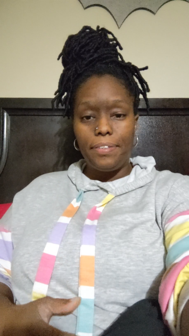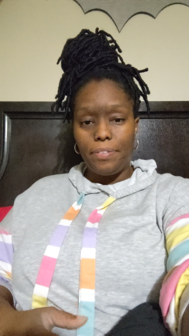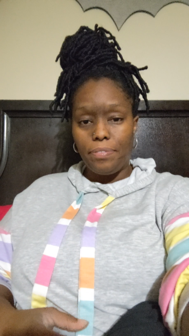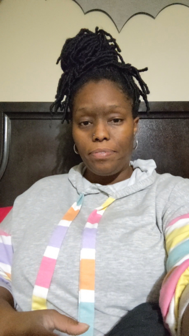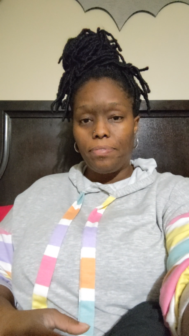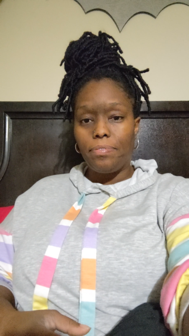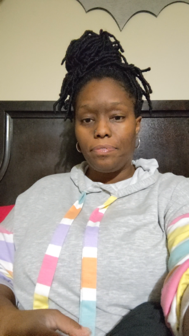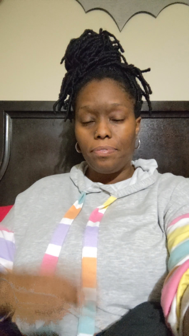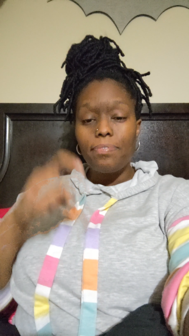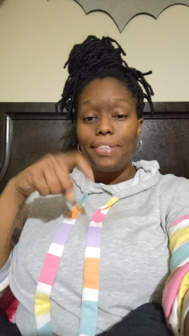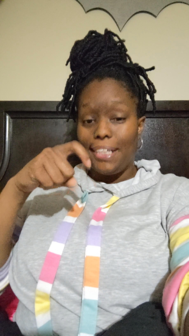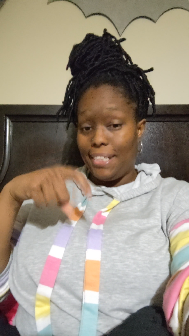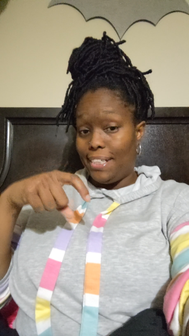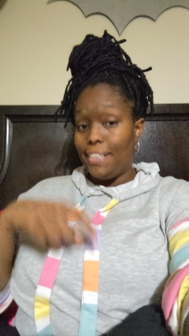need